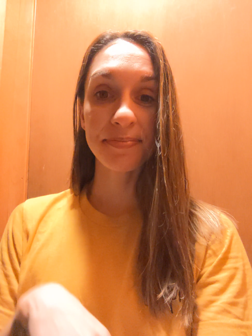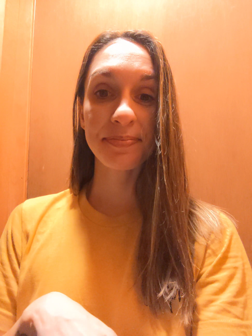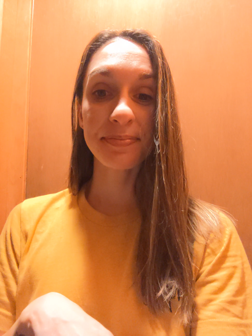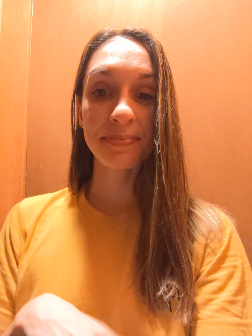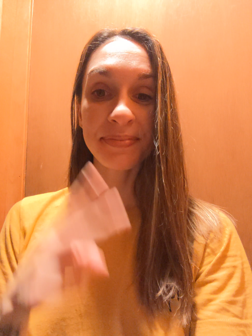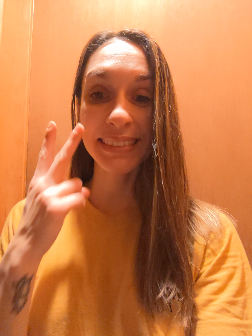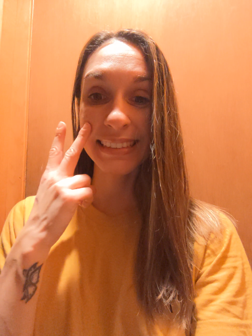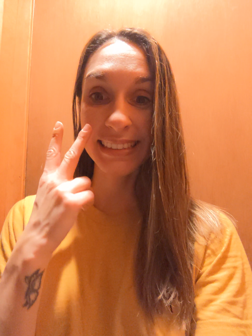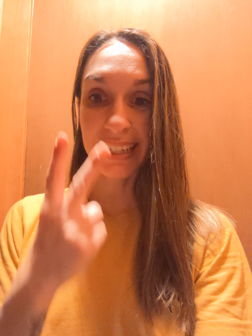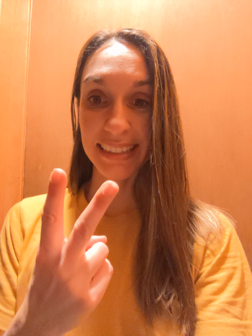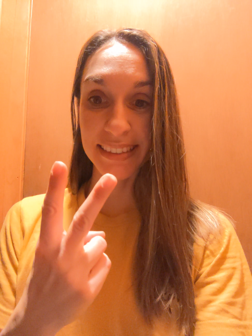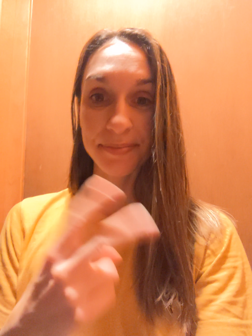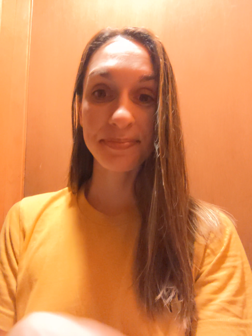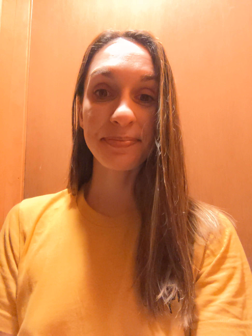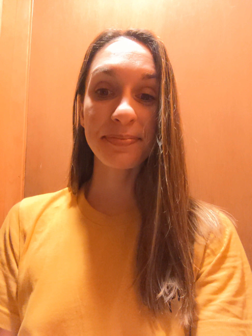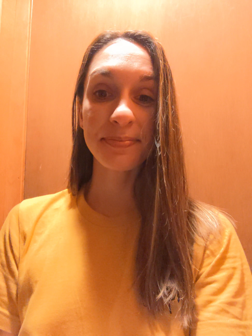see